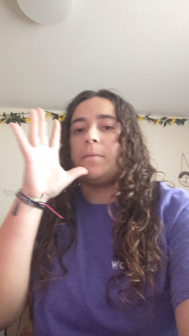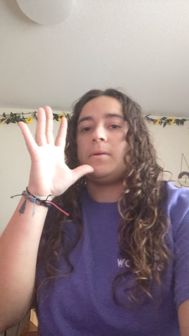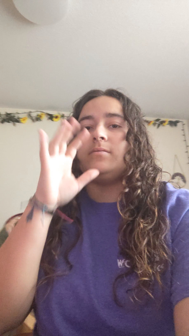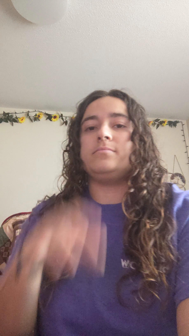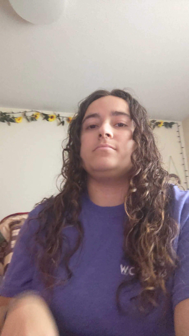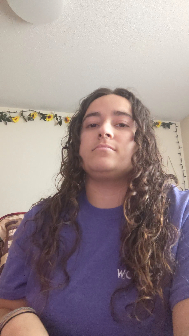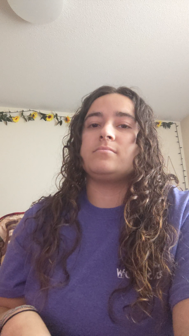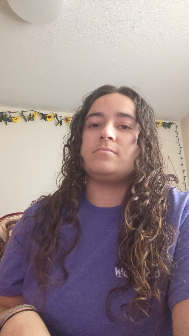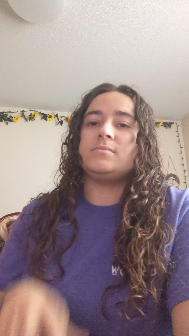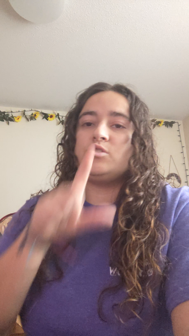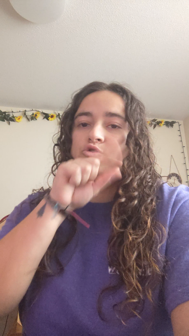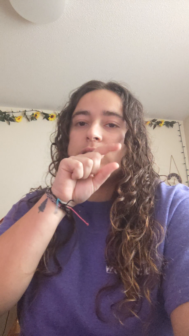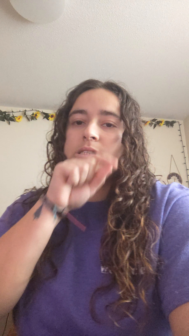chicken